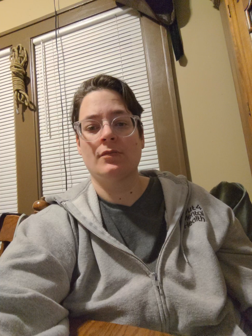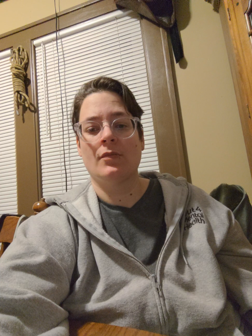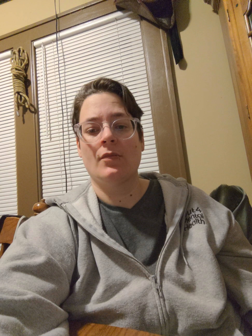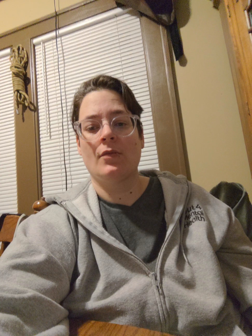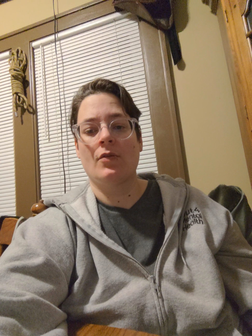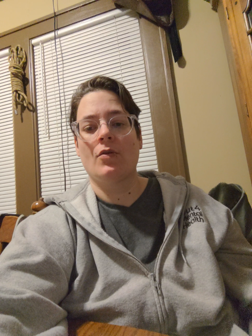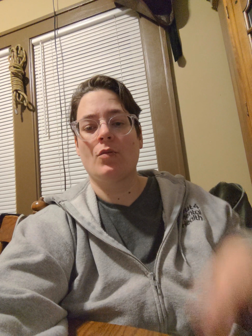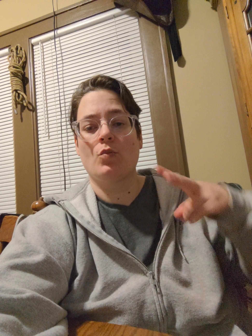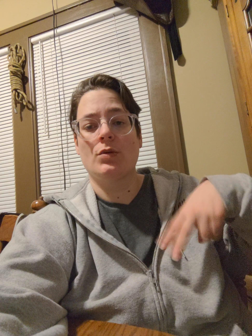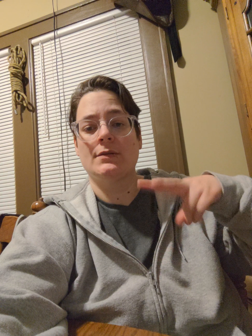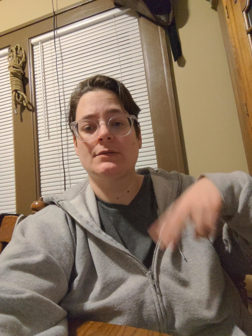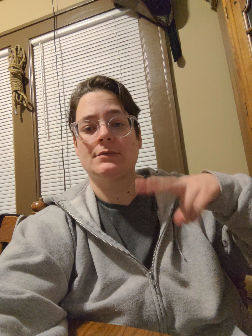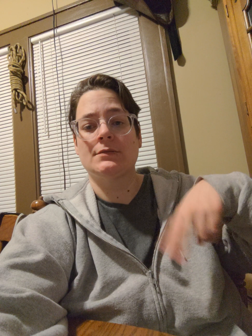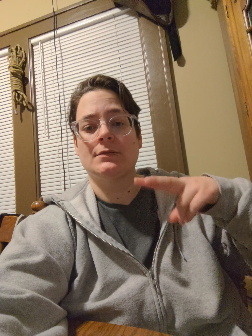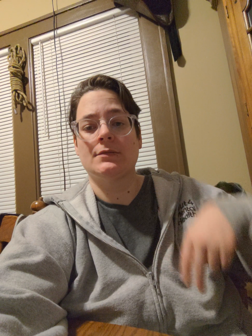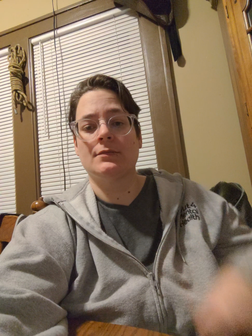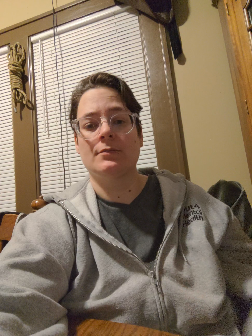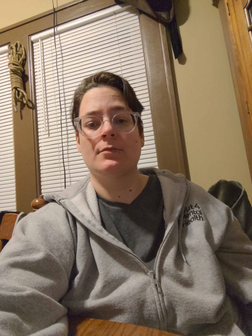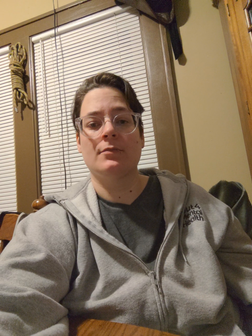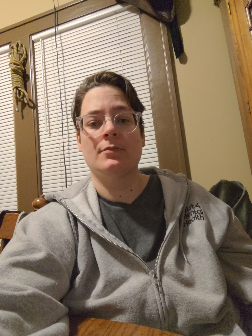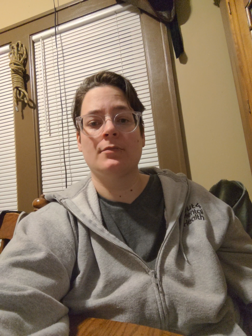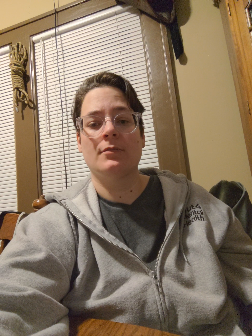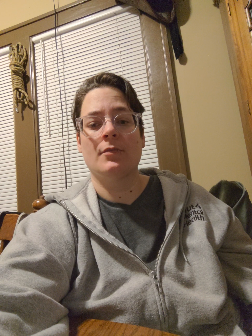read